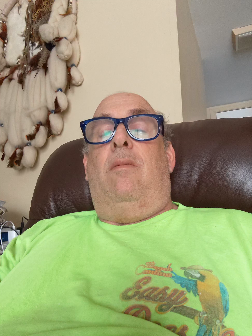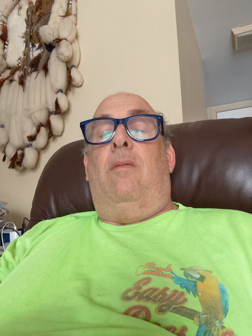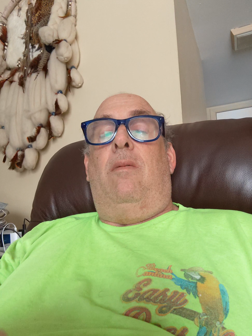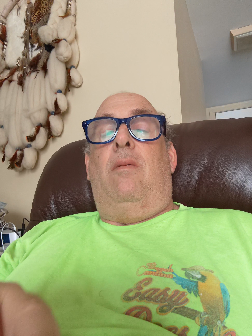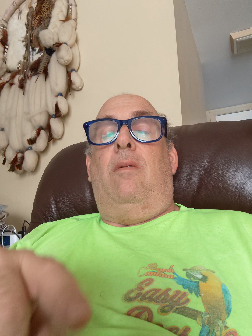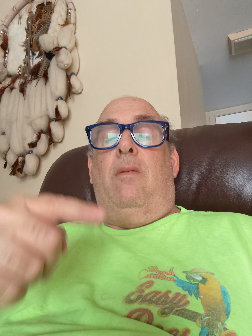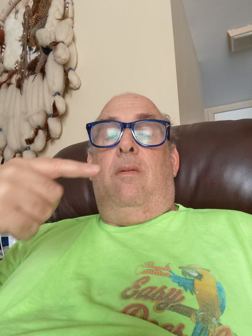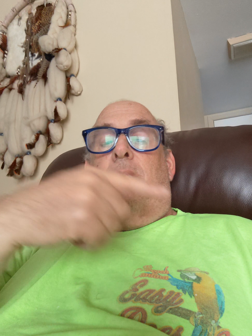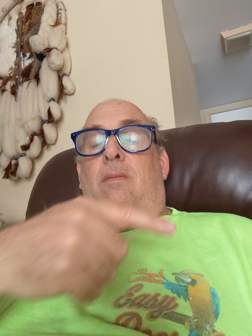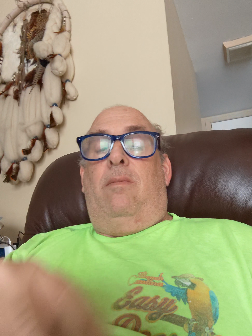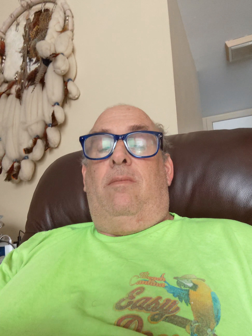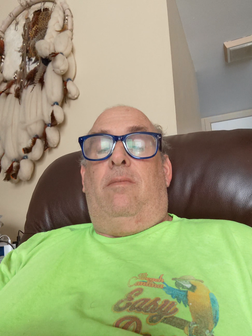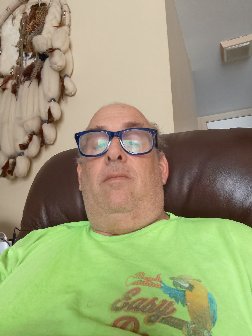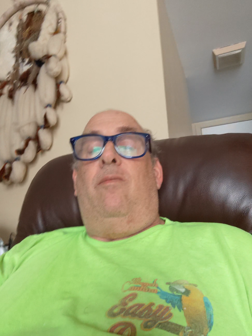he/she/it